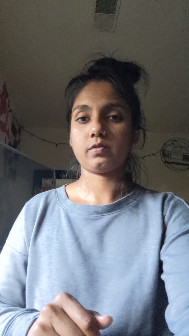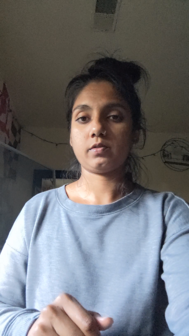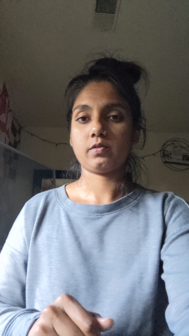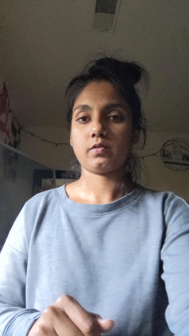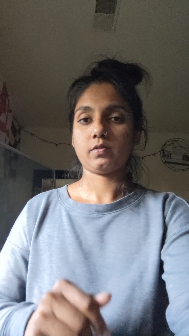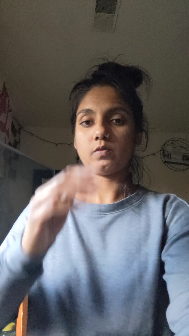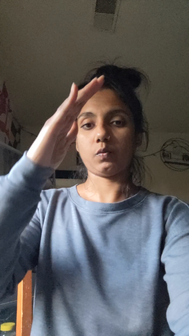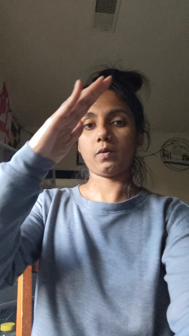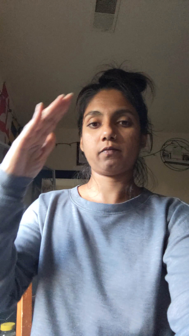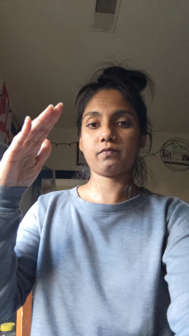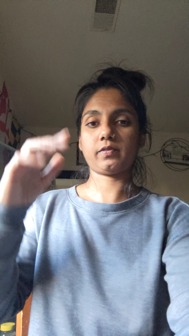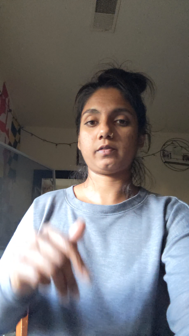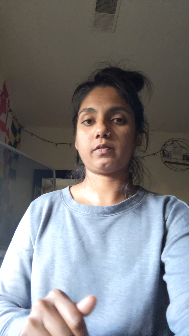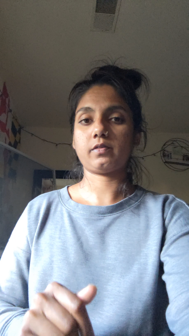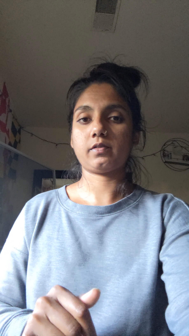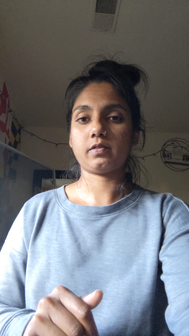roof